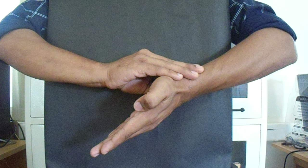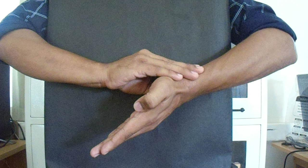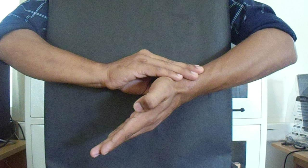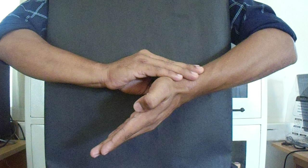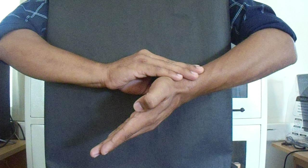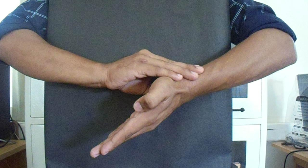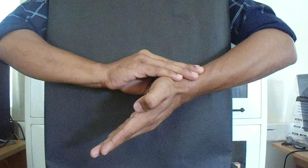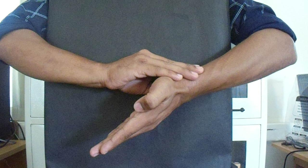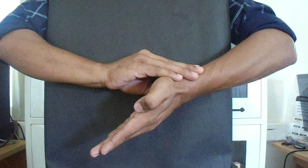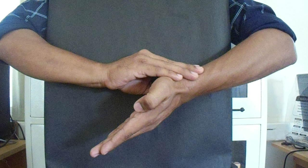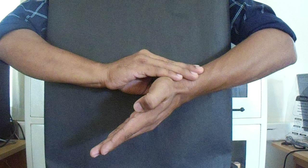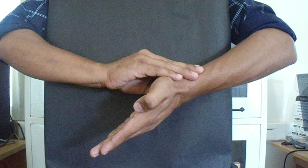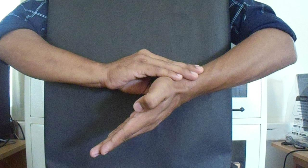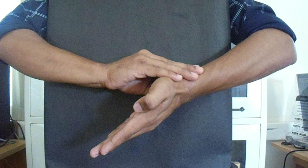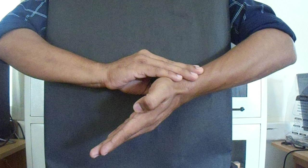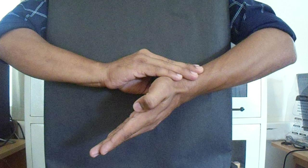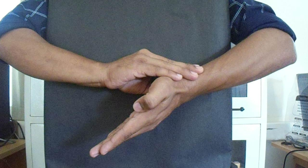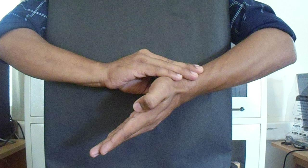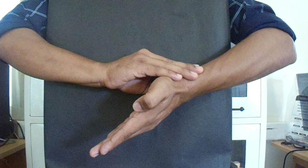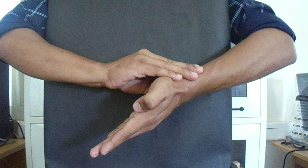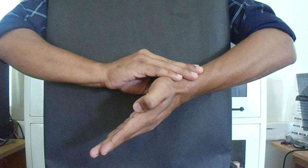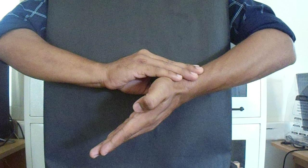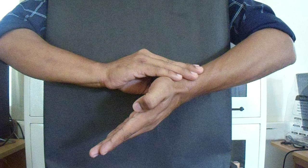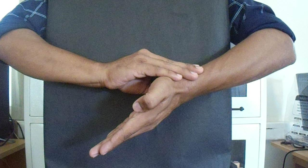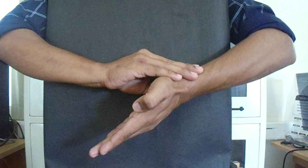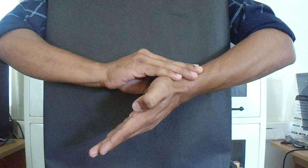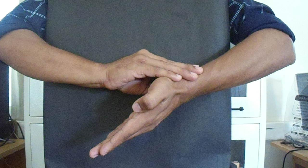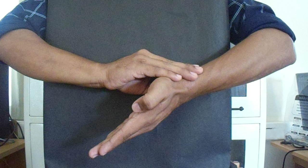doctor